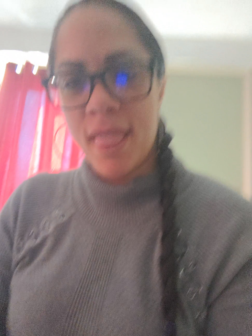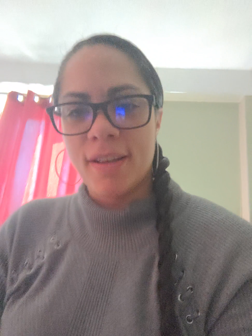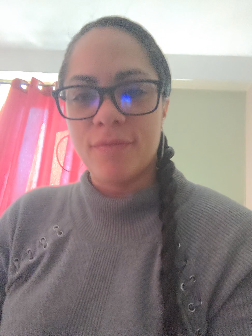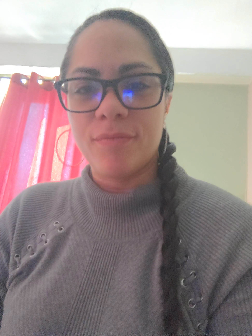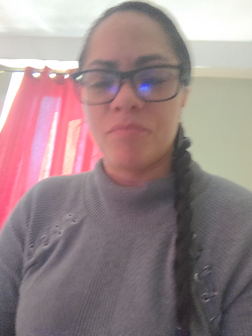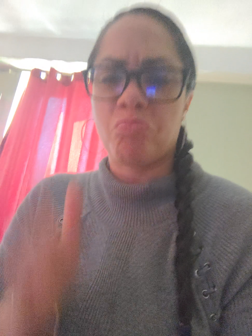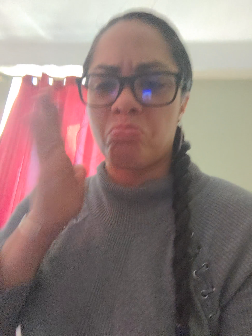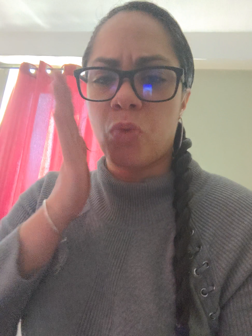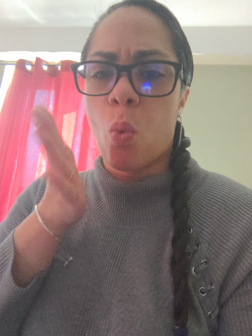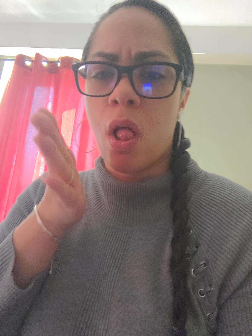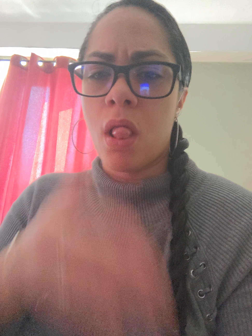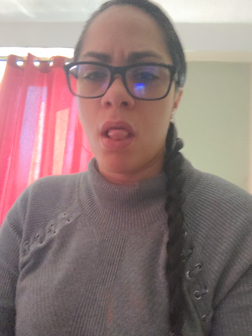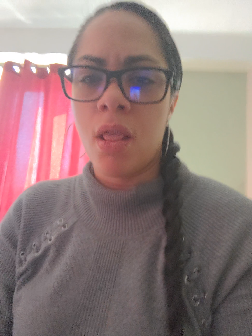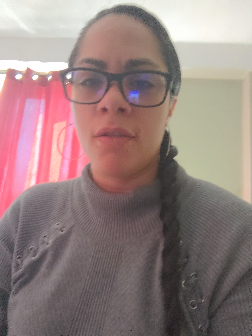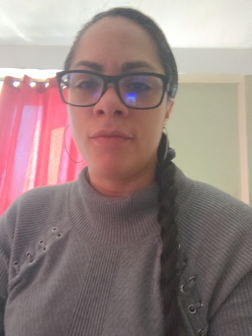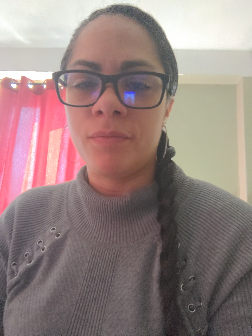will